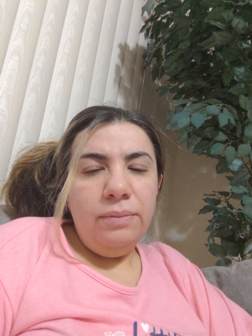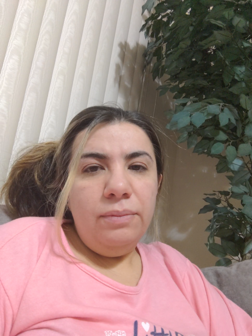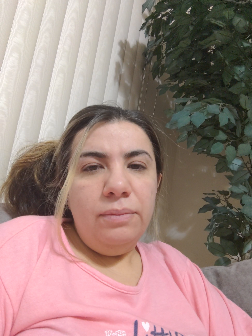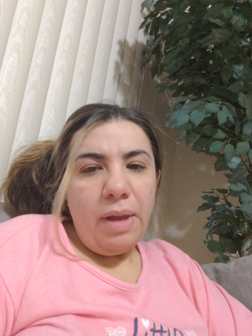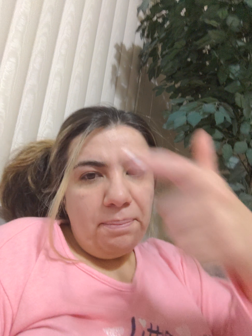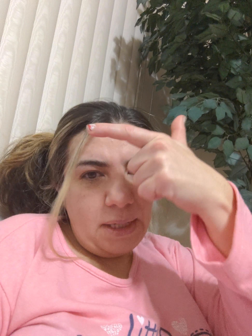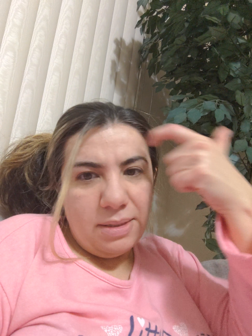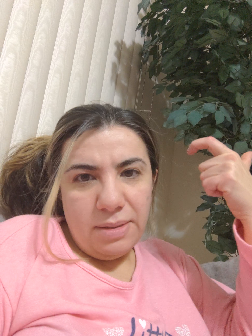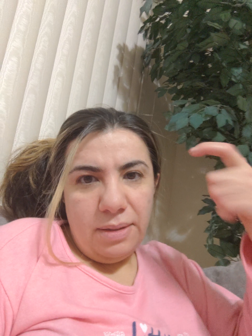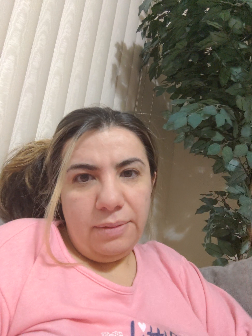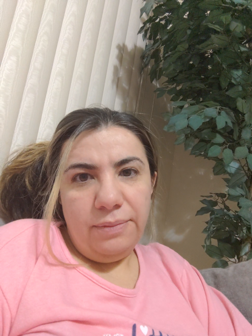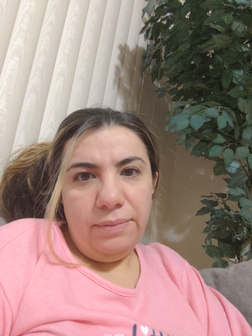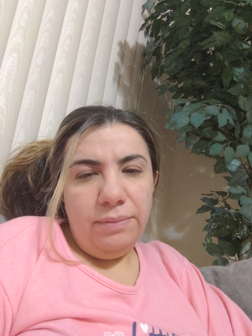because